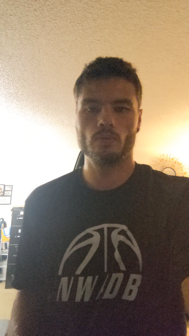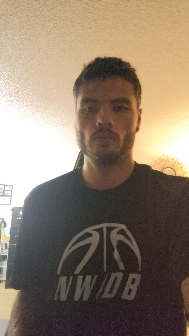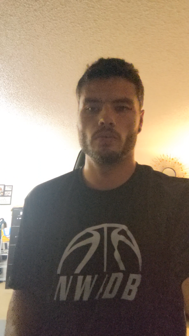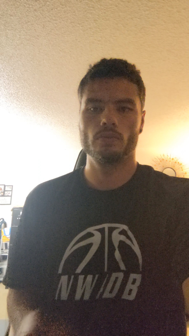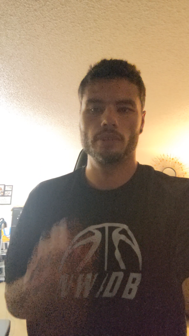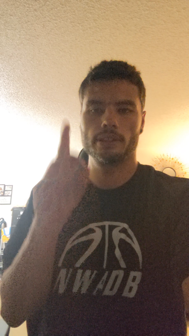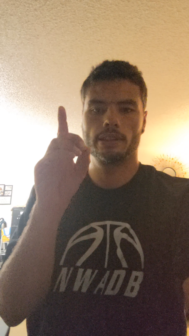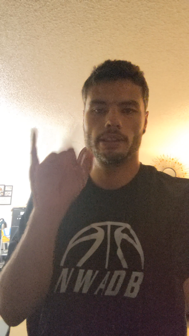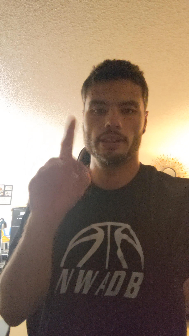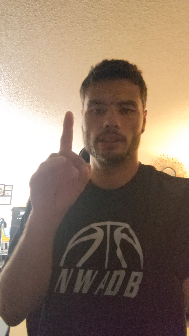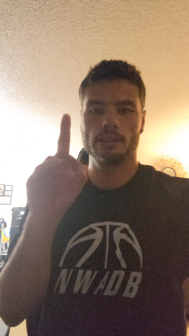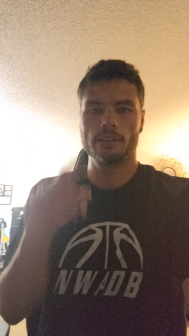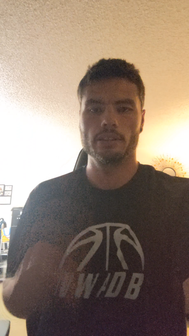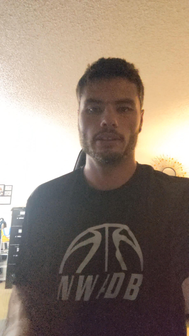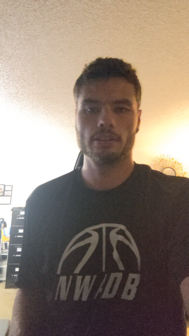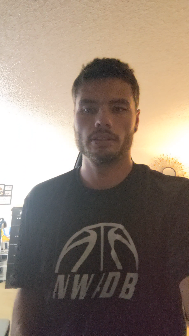did